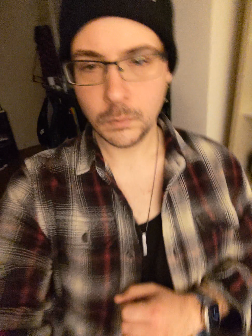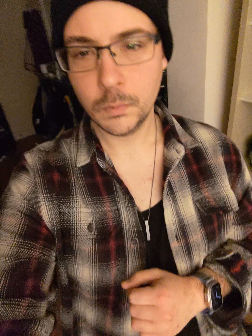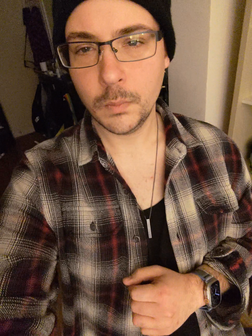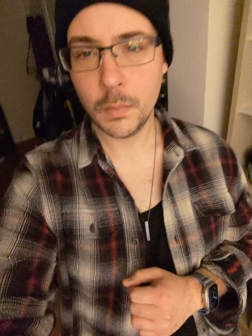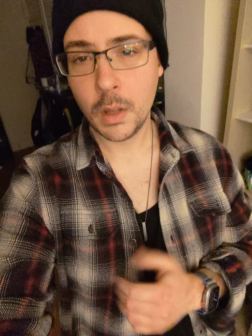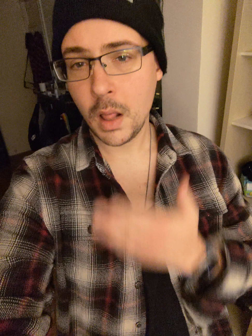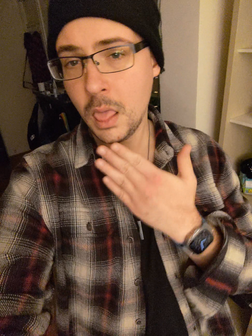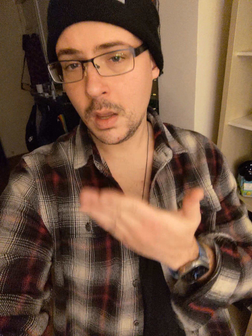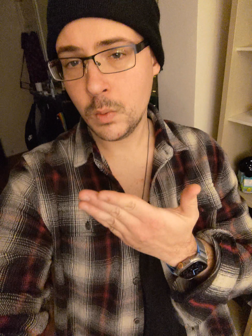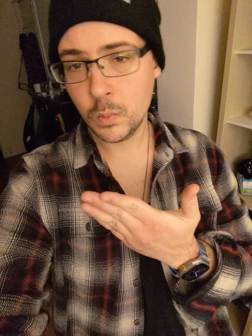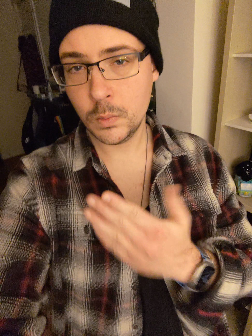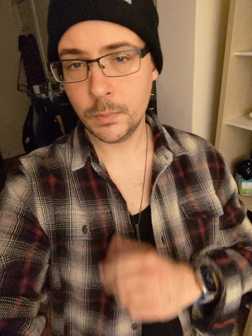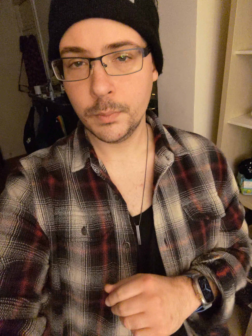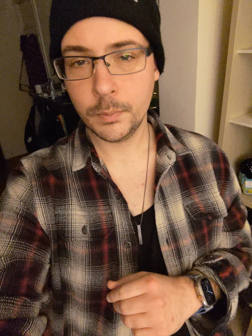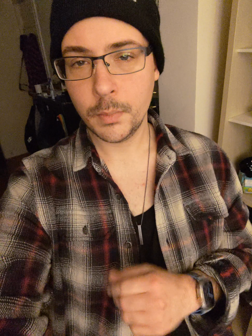thank you